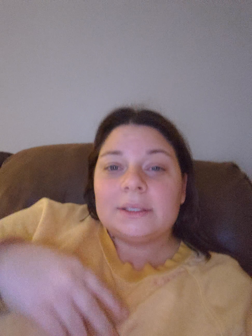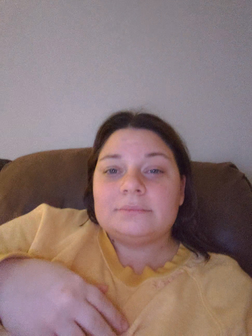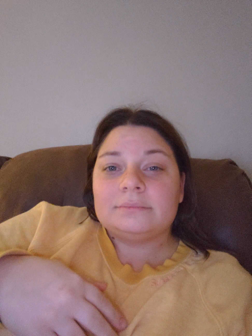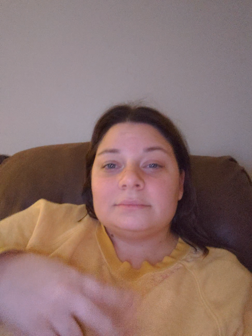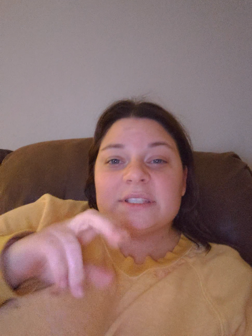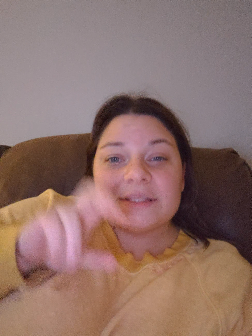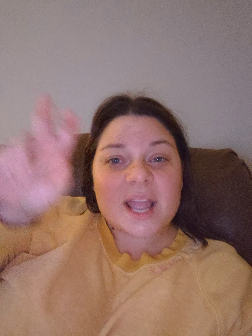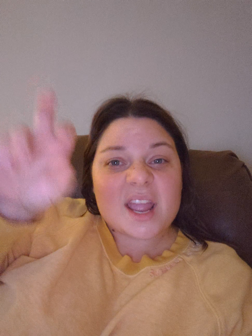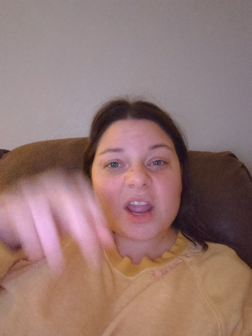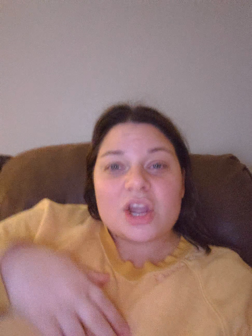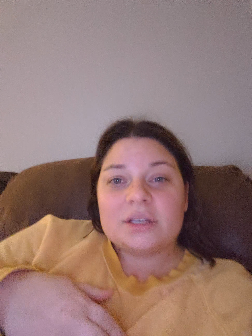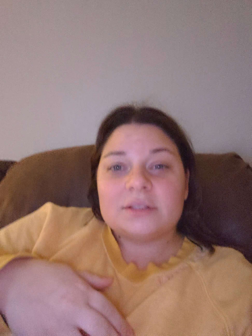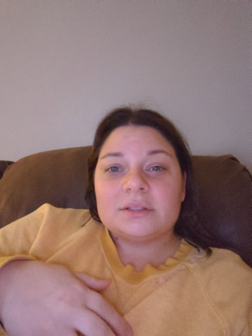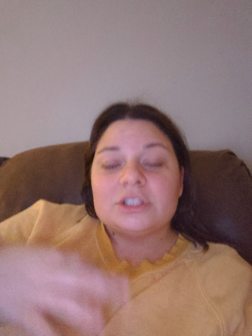stairs